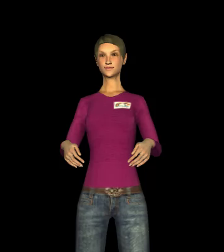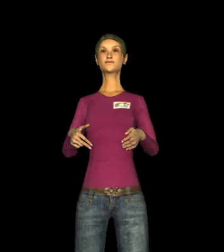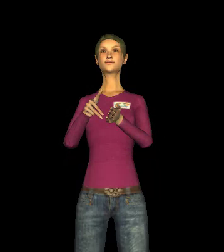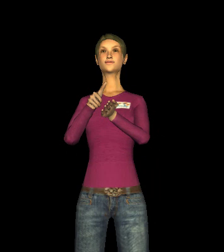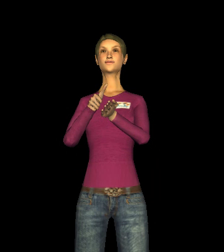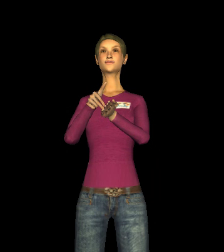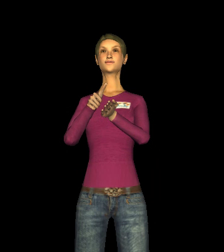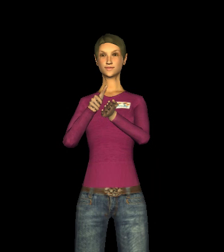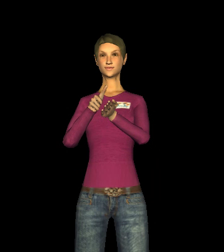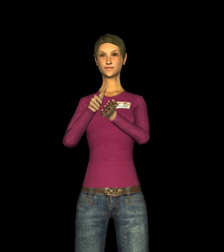سمنة